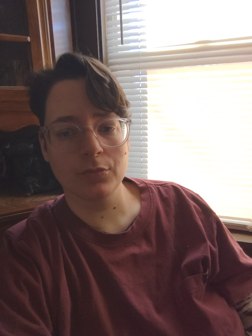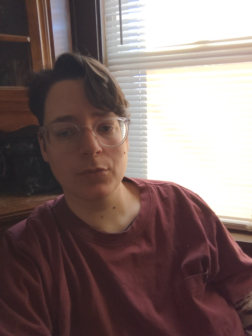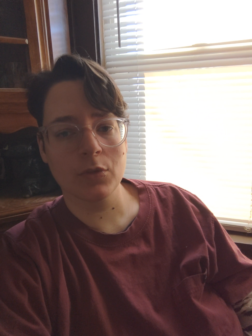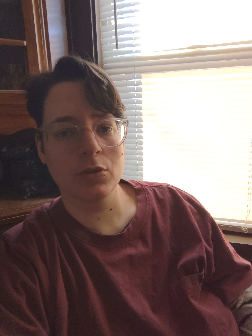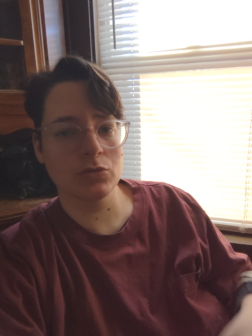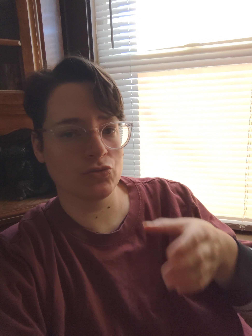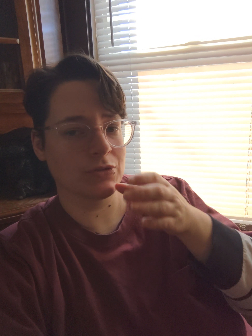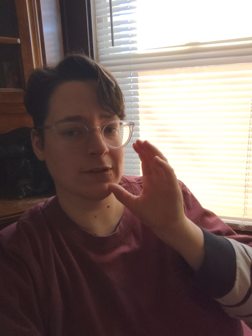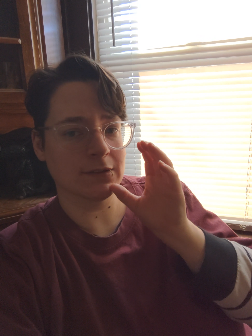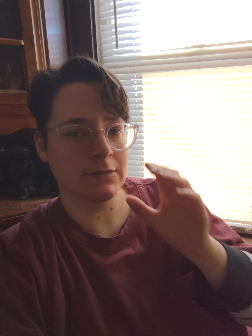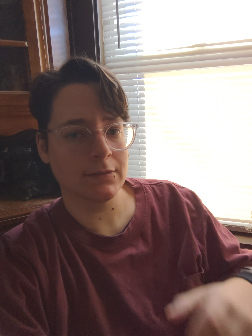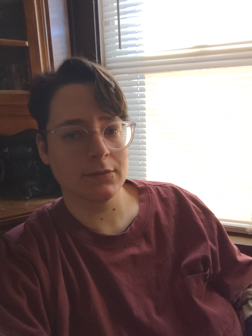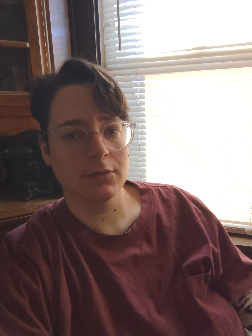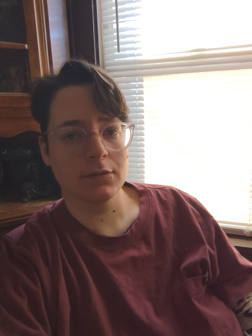drink